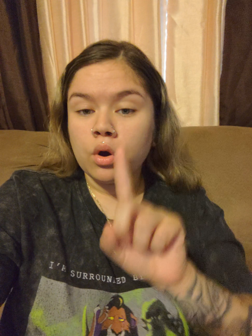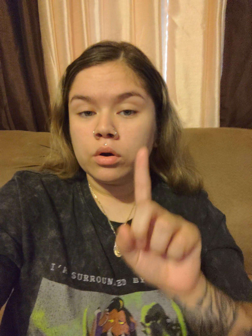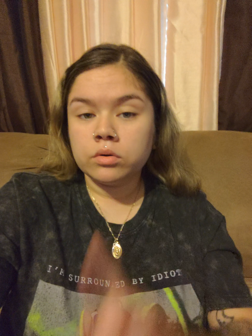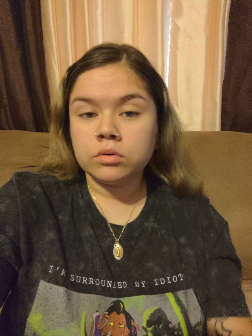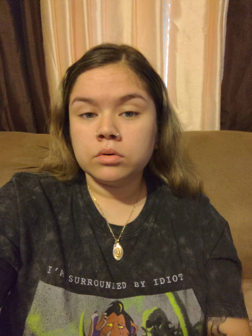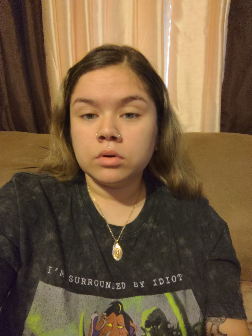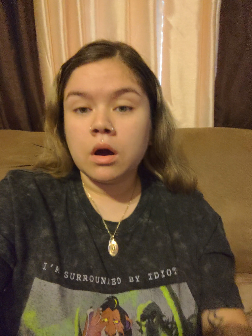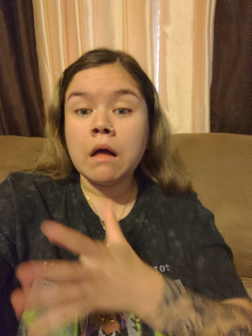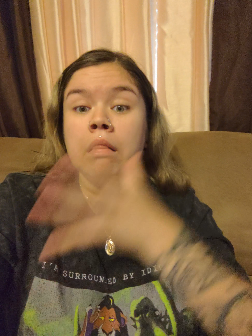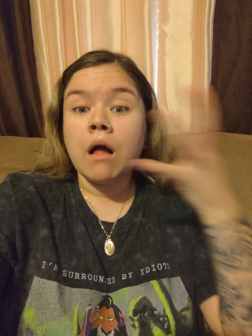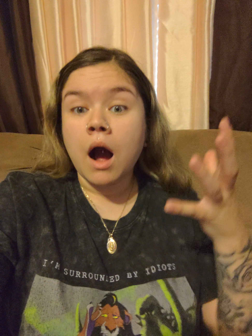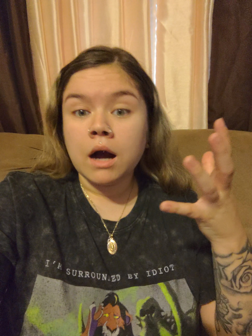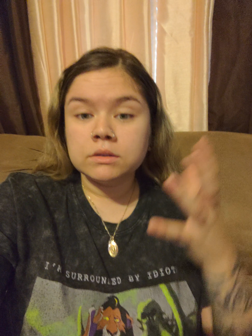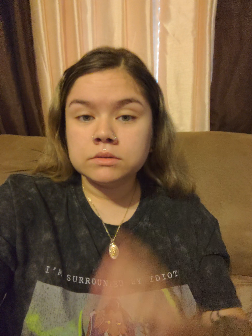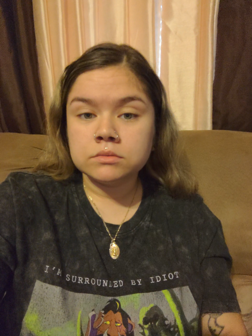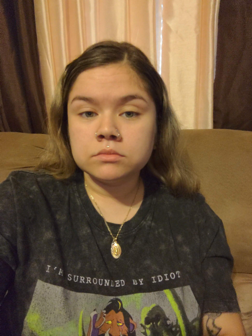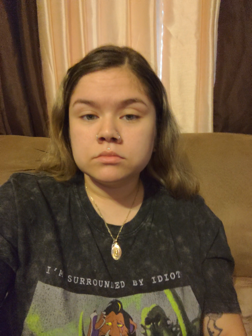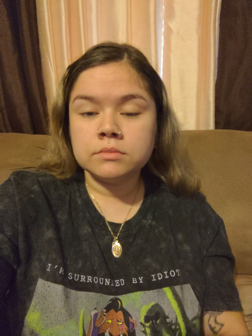a lot